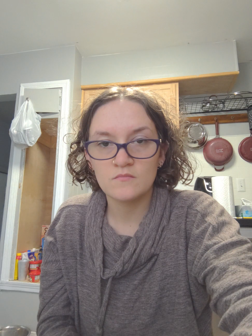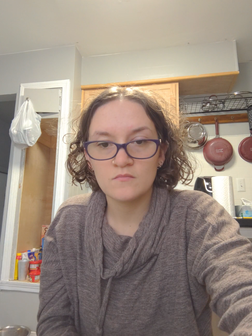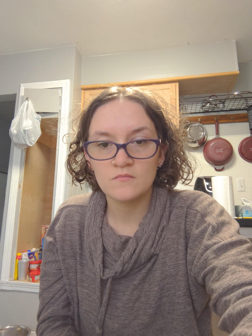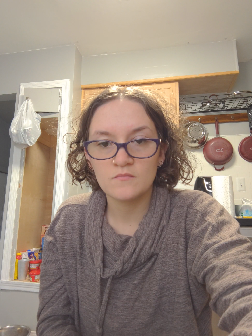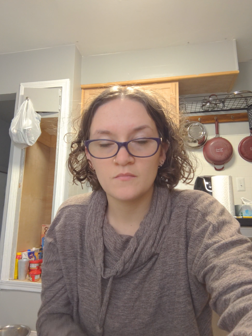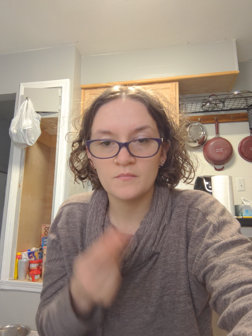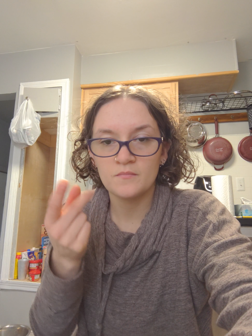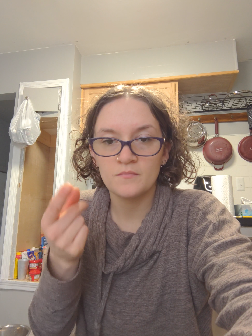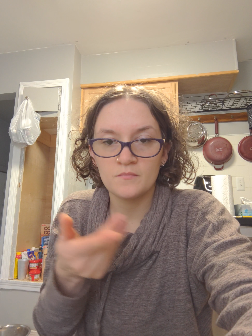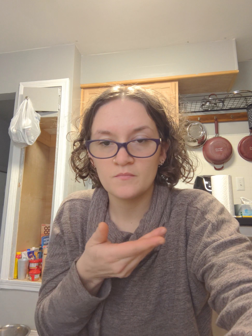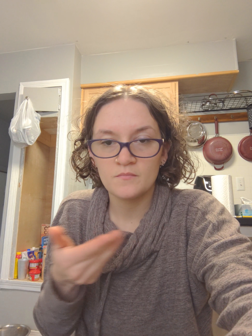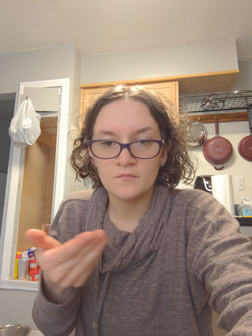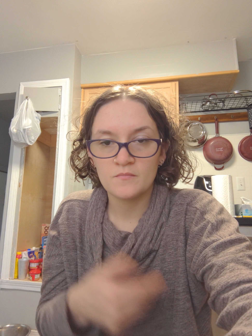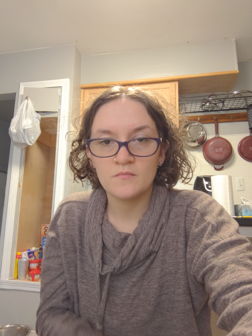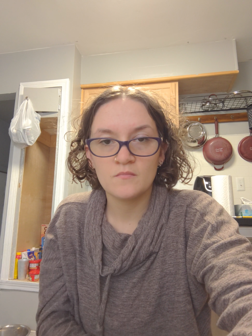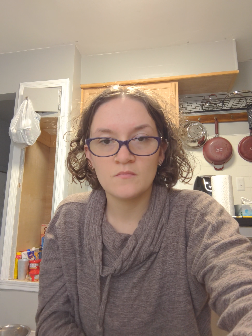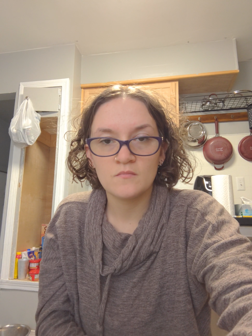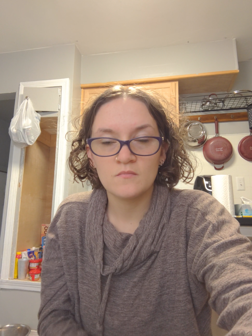puppy